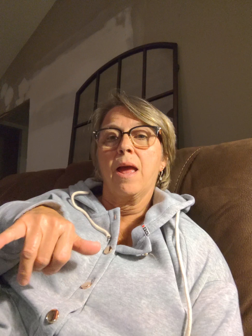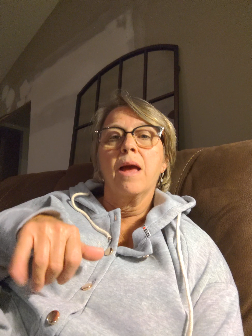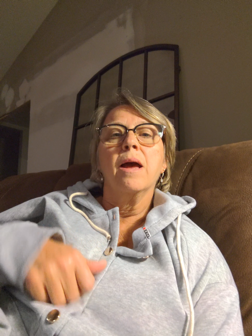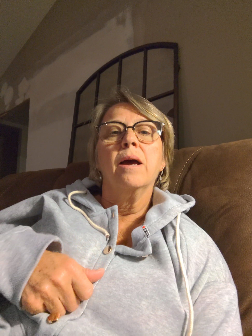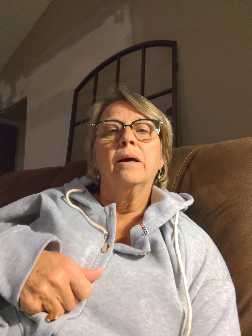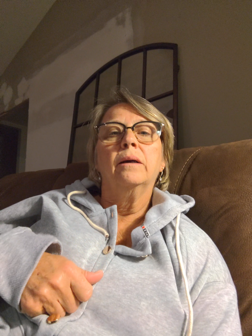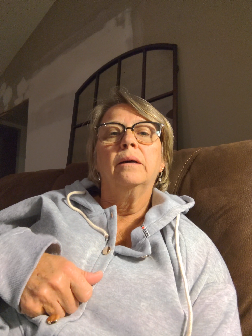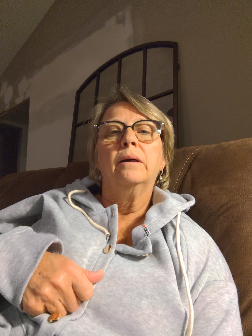that